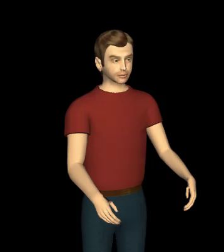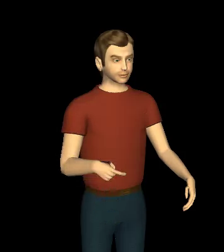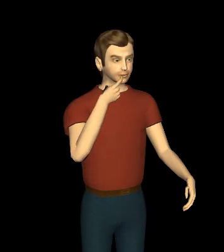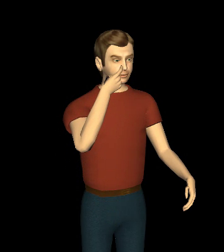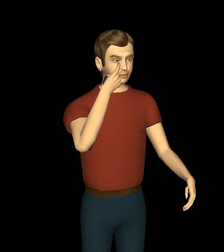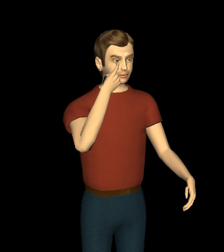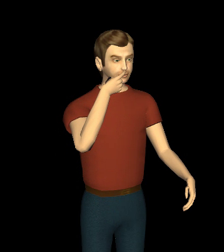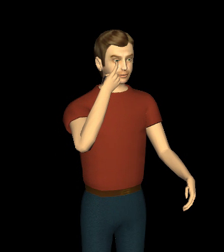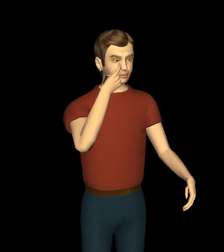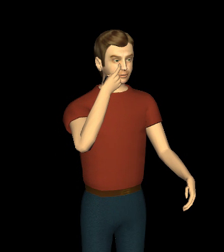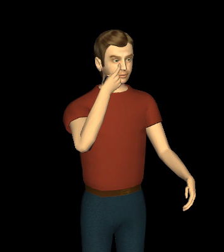يراقب